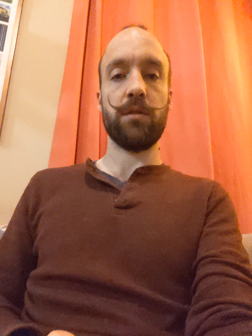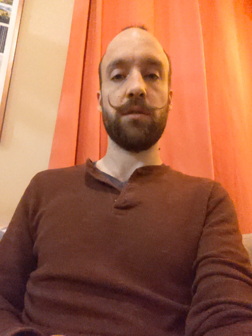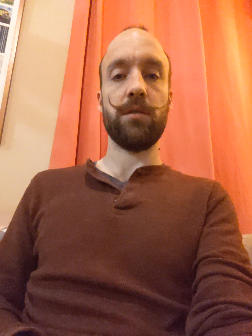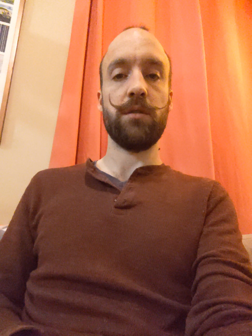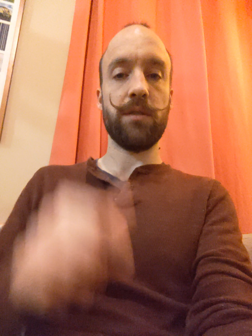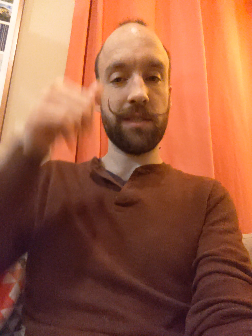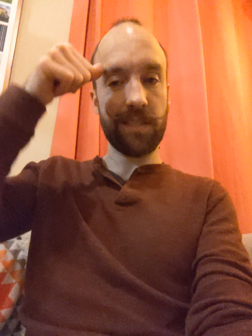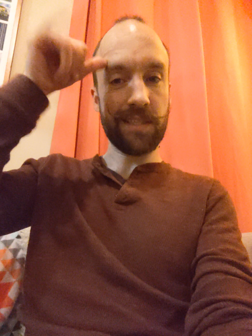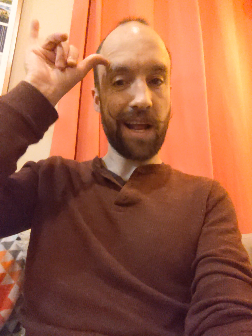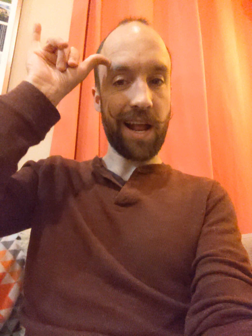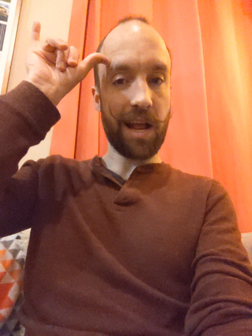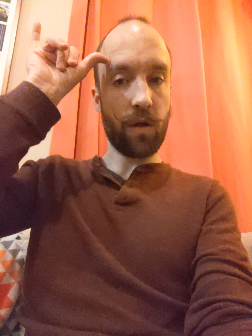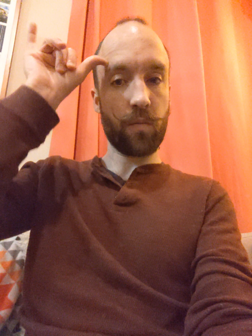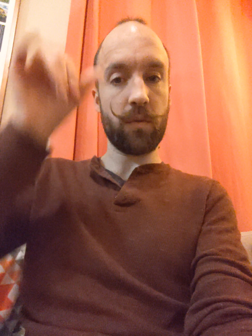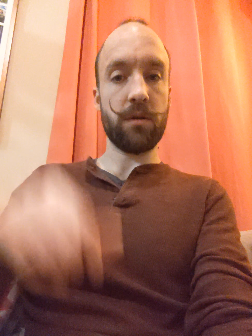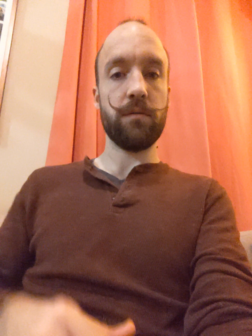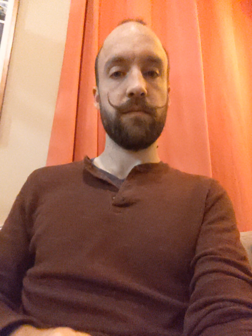cow